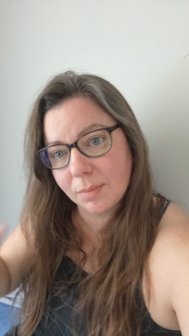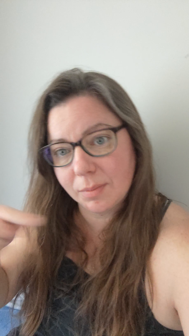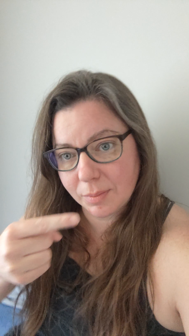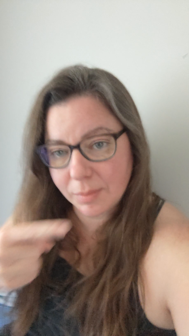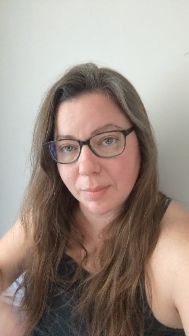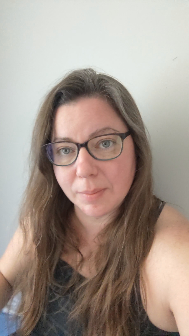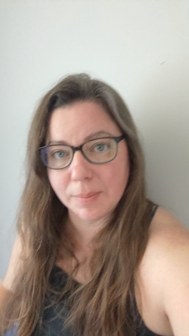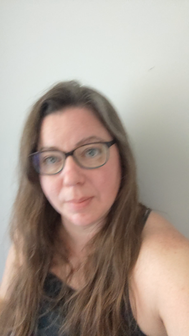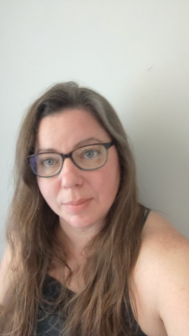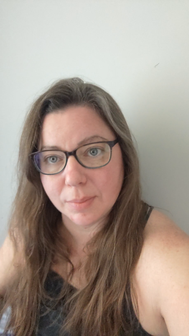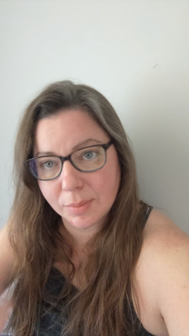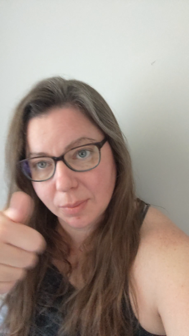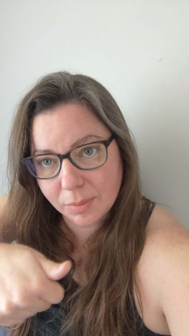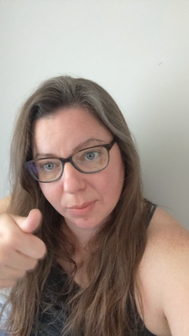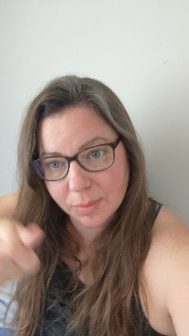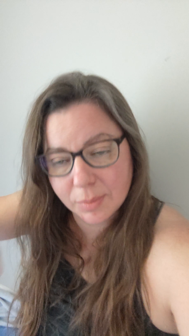each